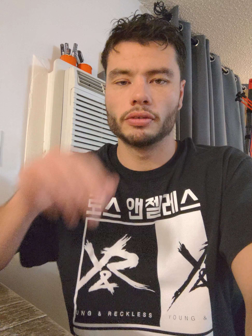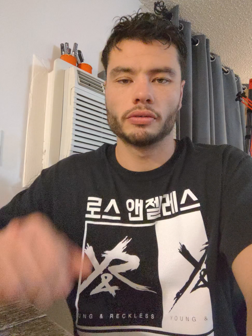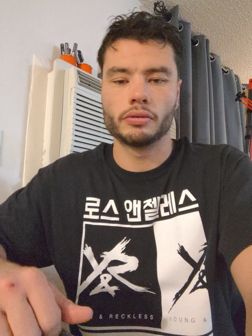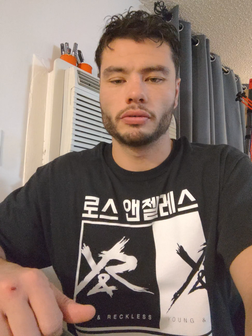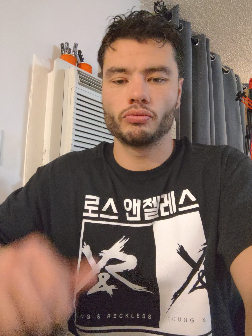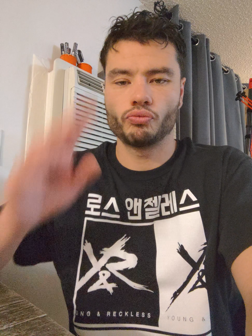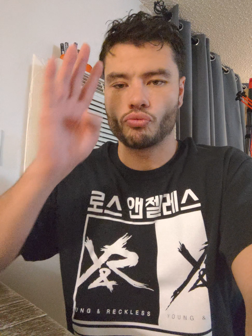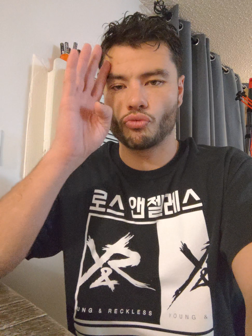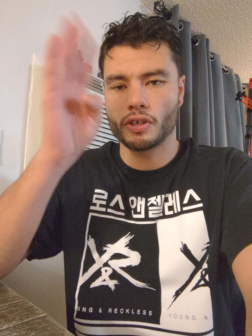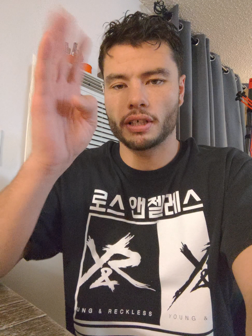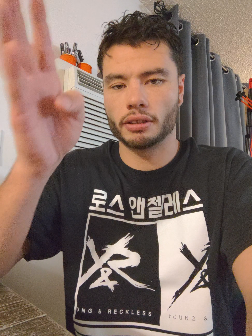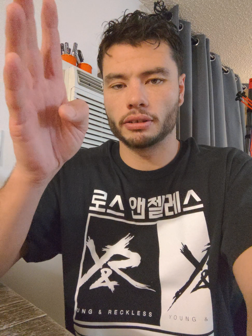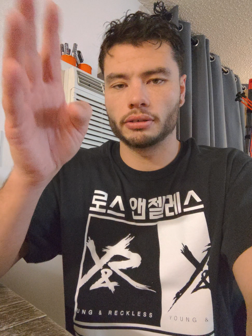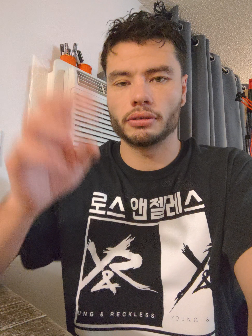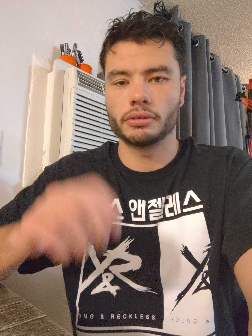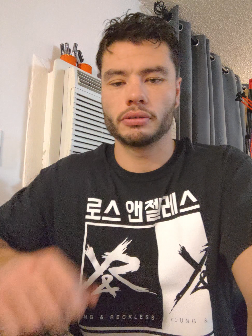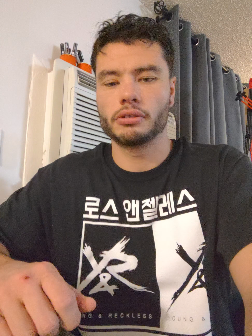pretend